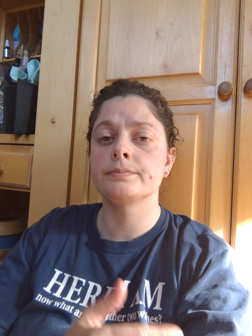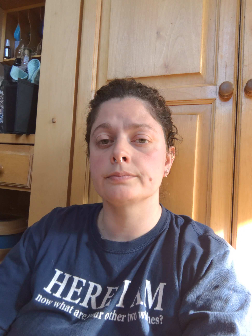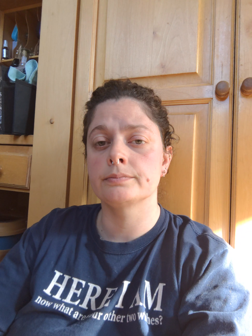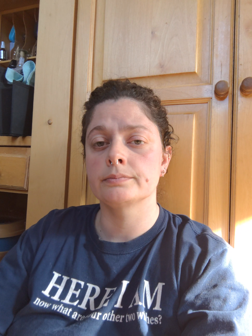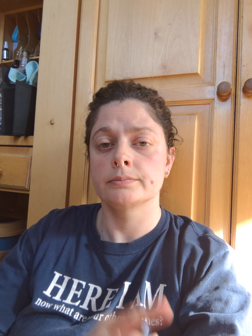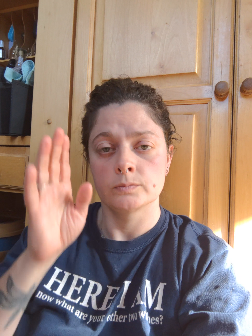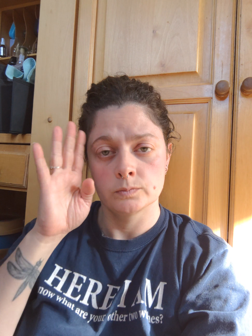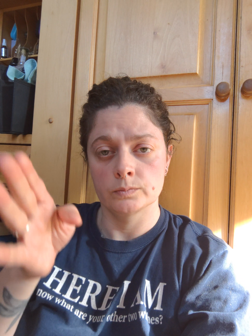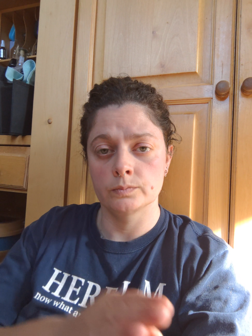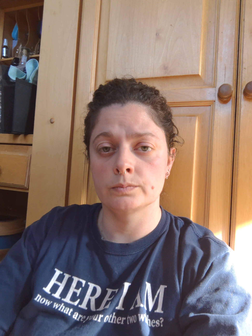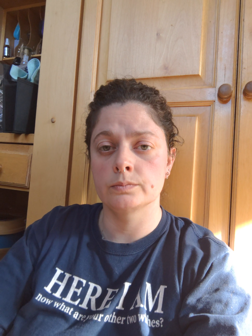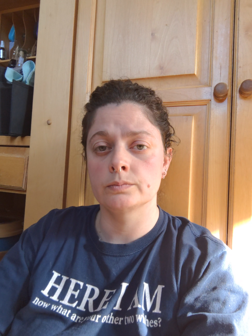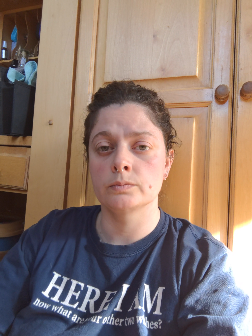hello